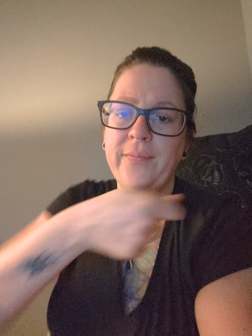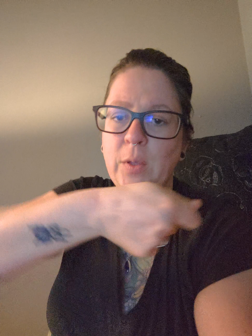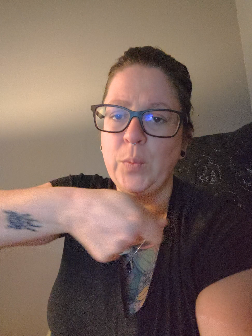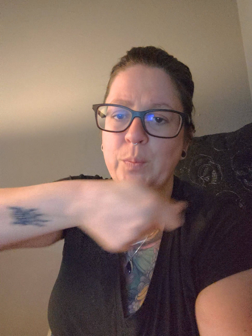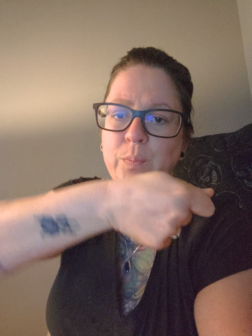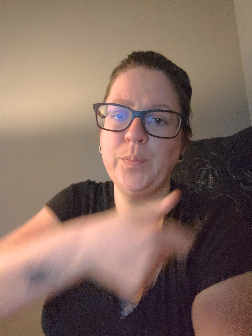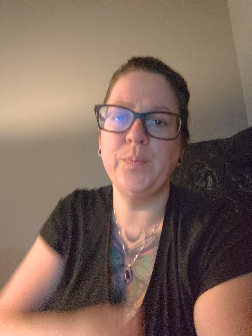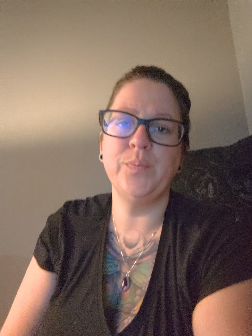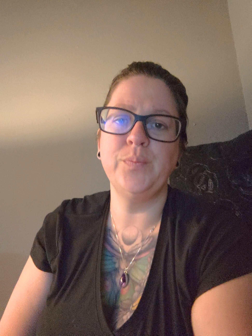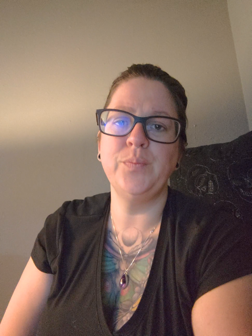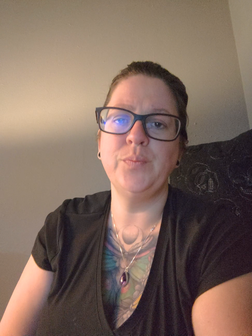vacuum